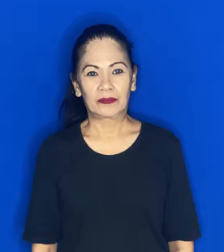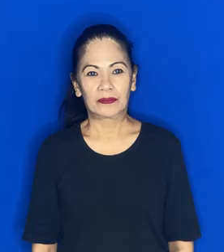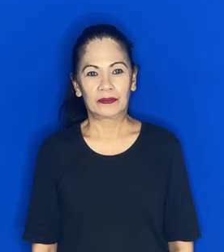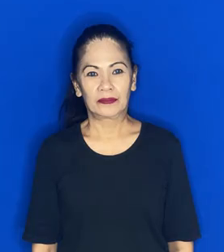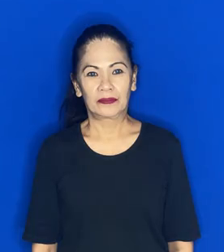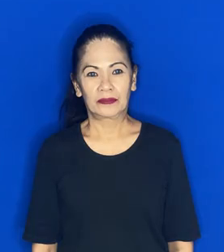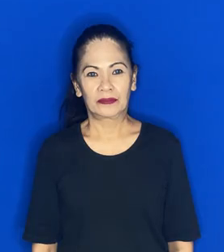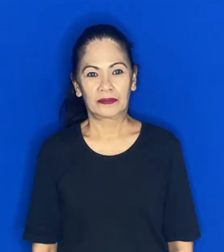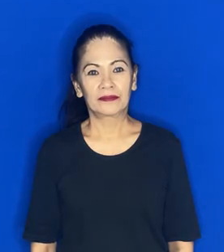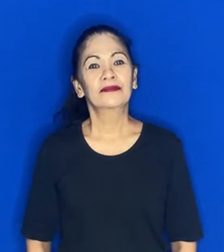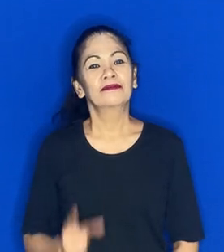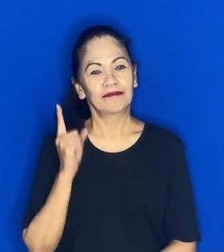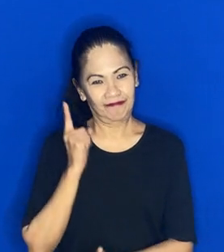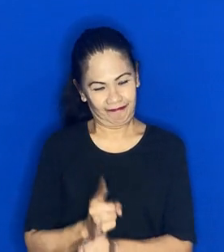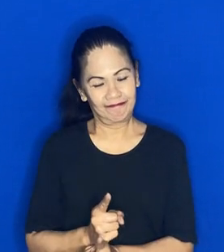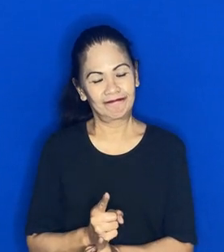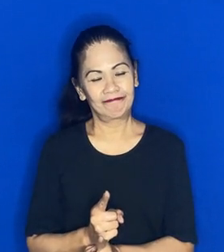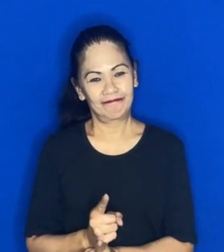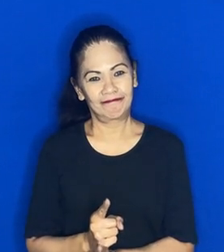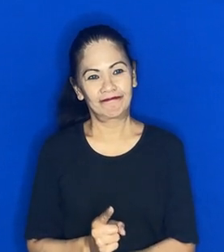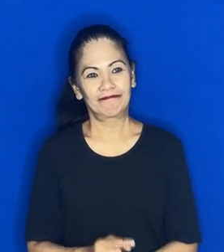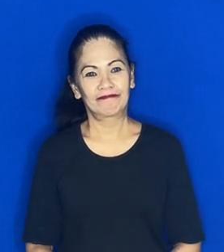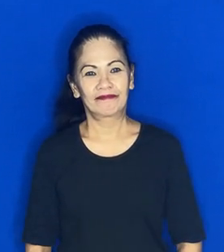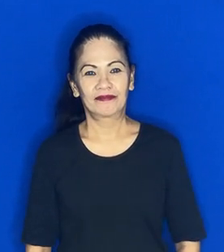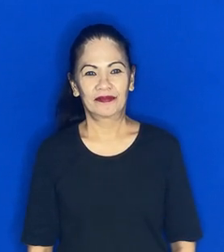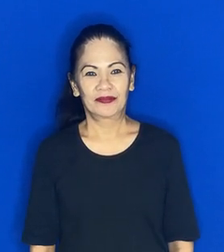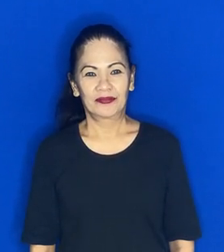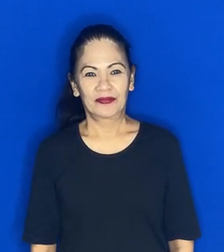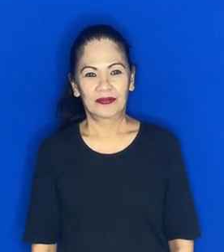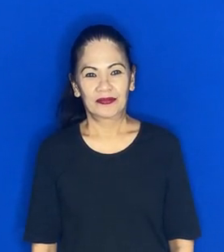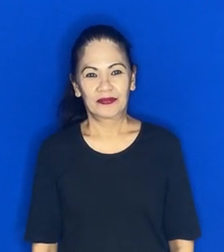correct